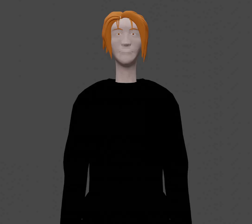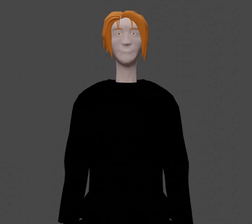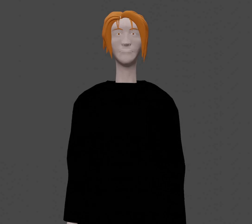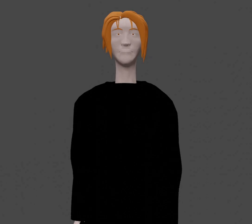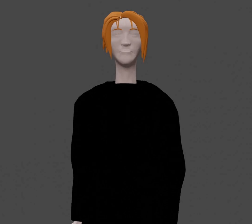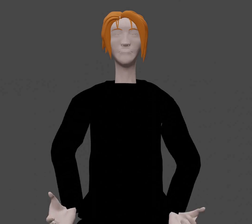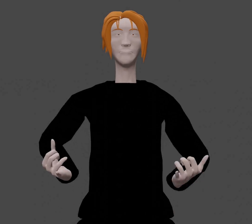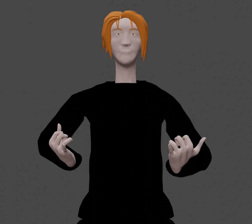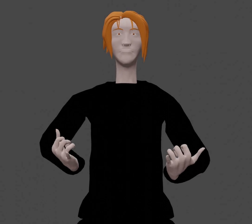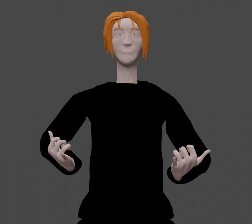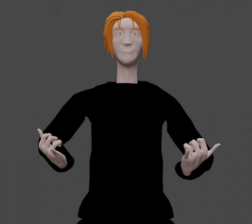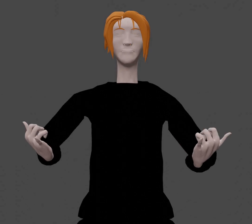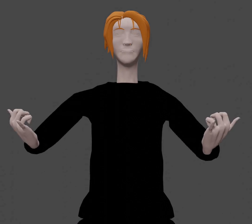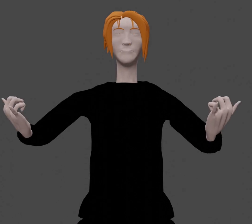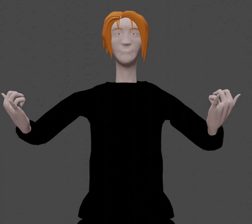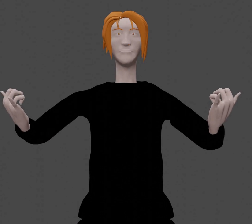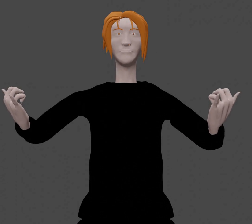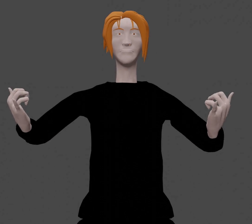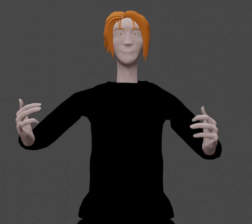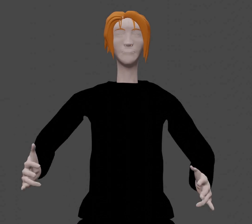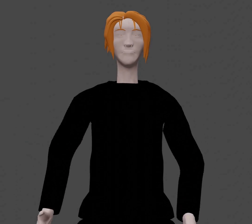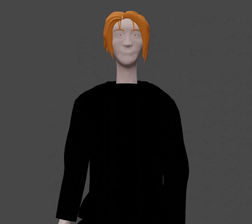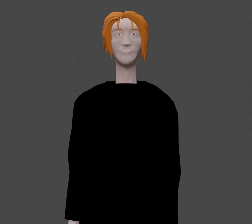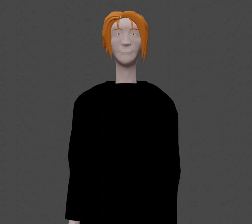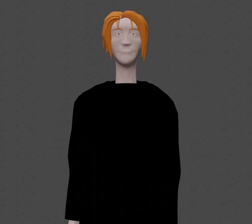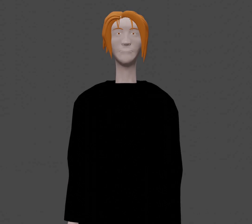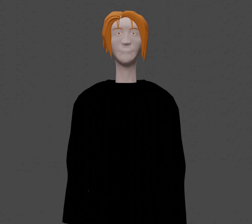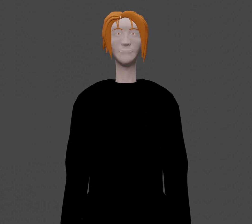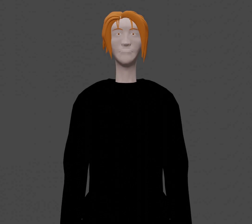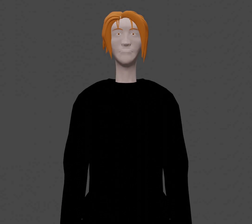Audience